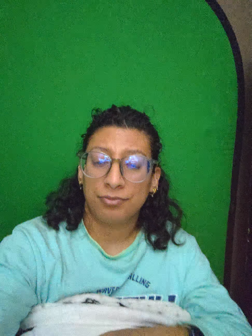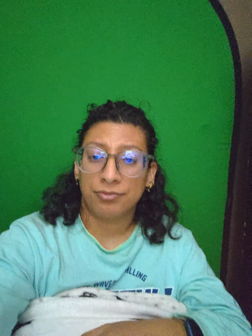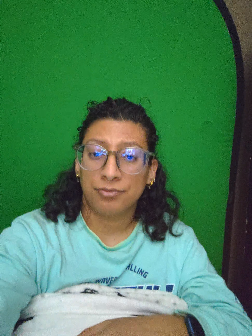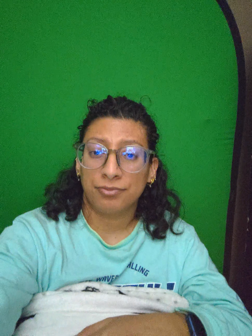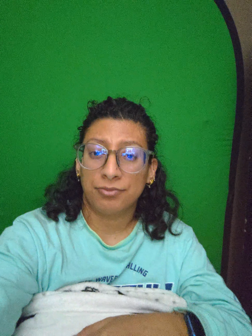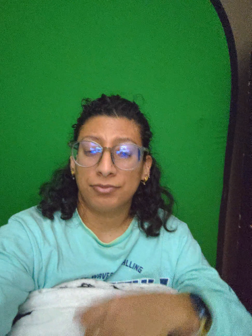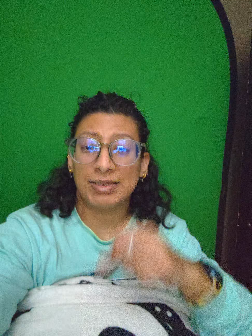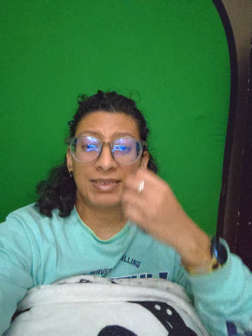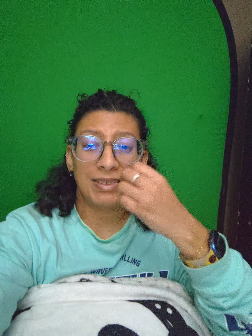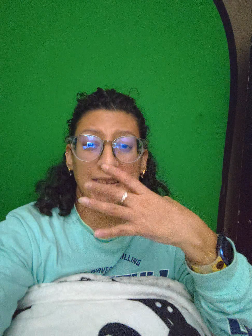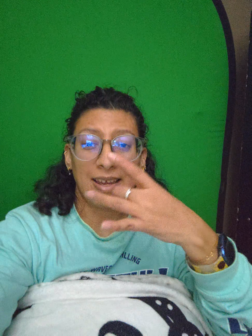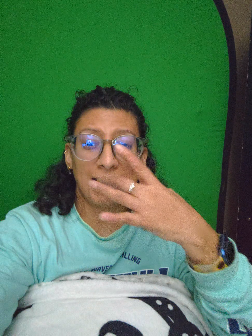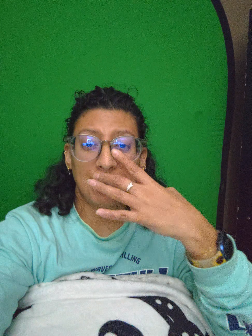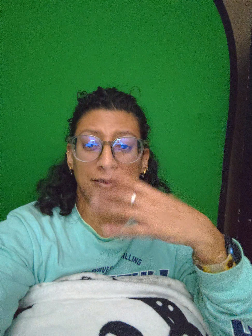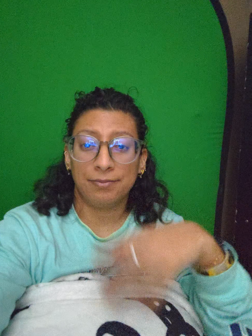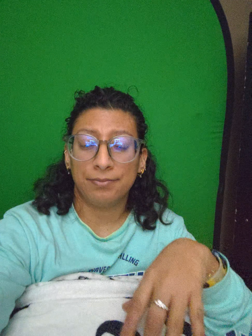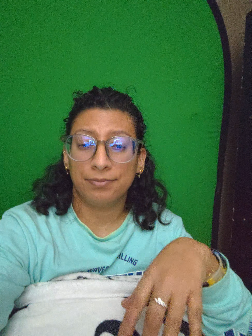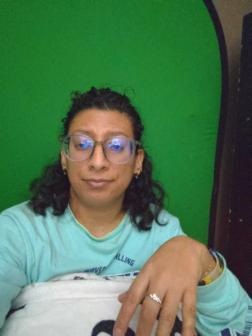snack